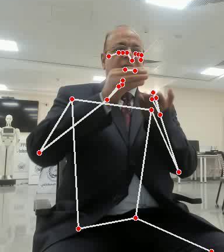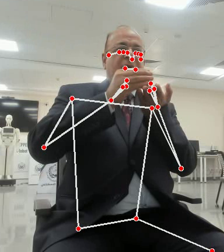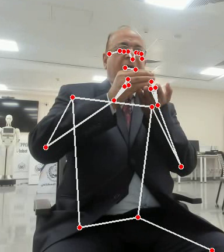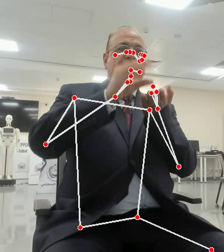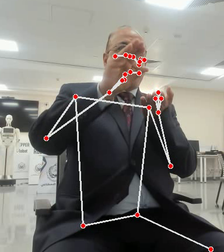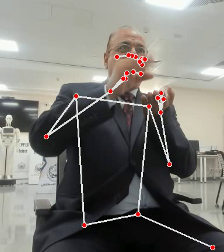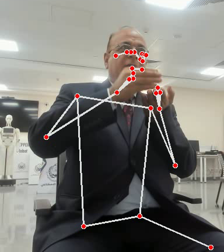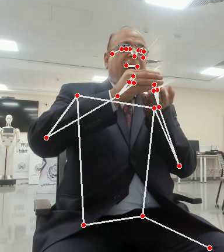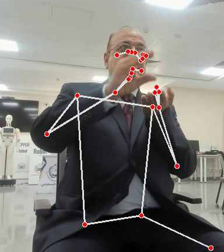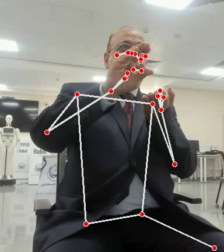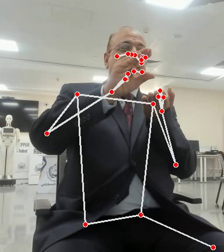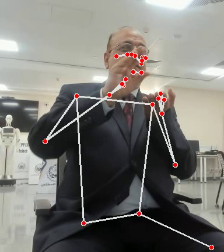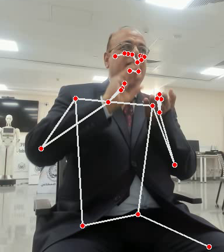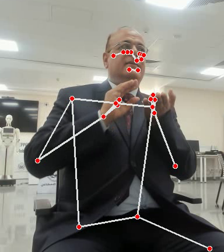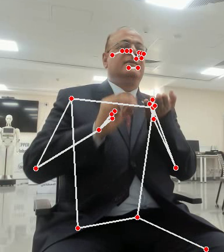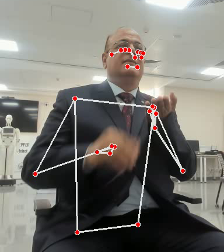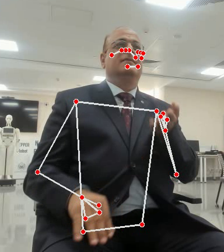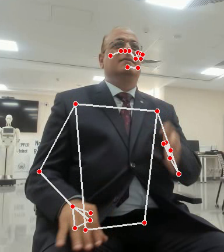hba hba